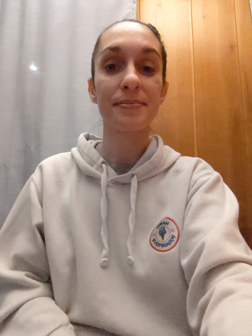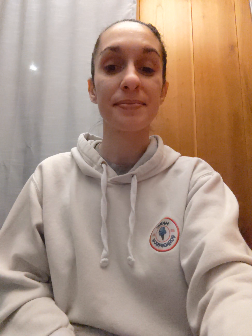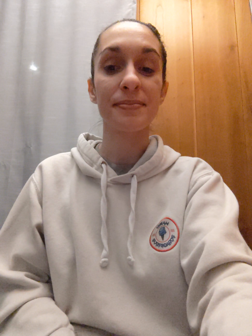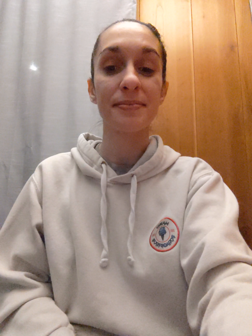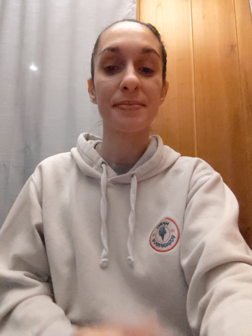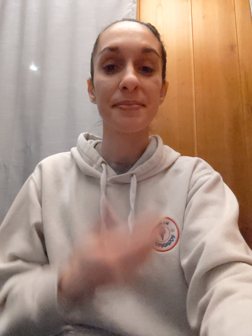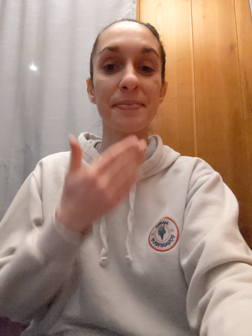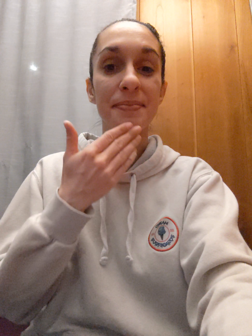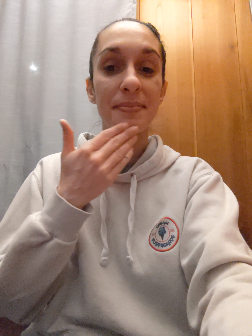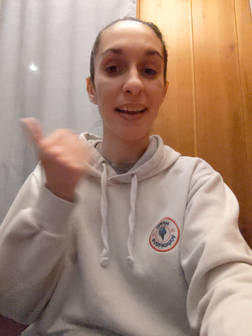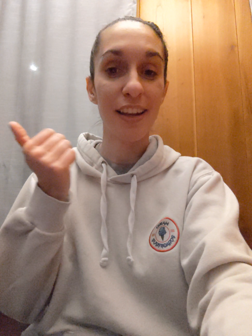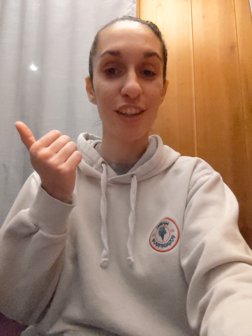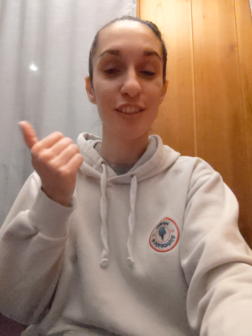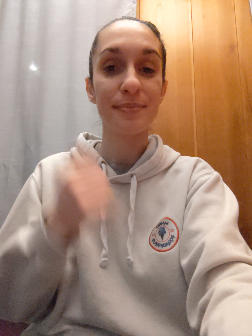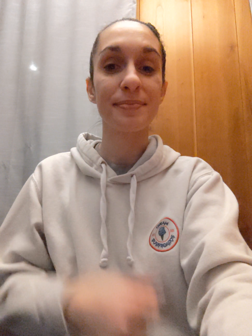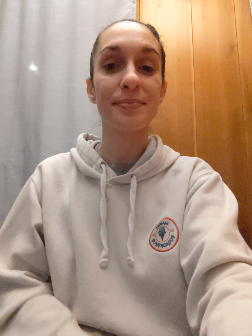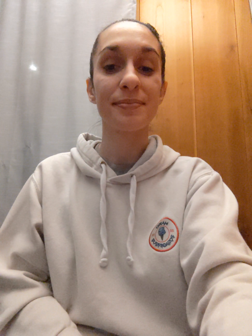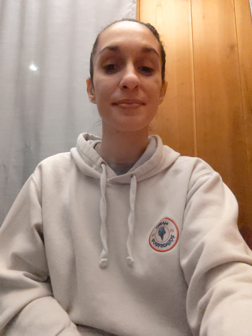better